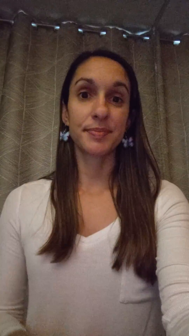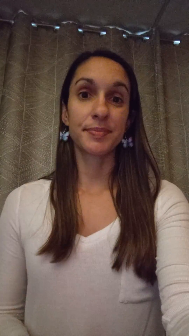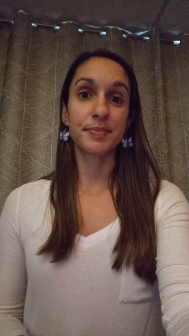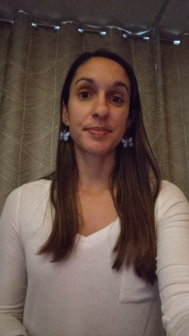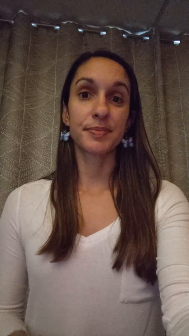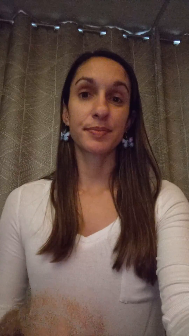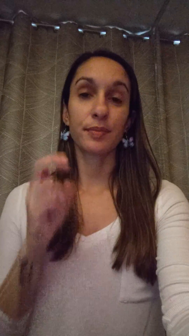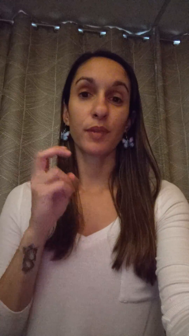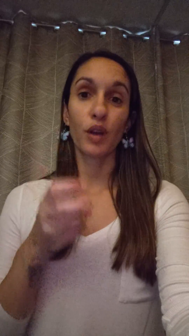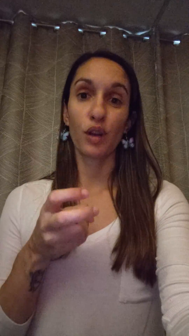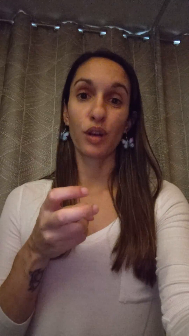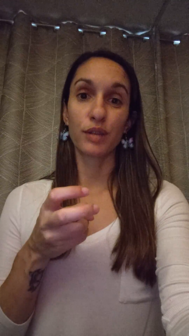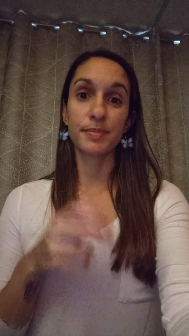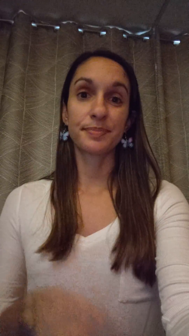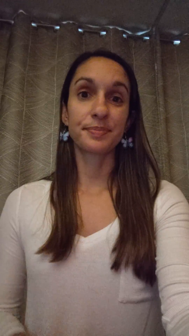hard